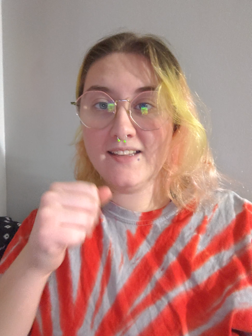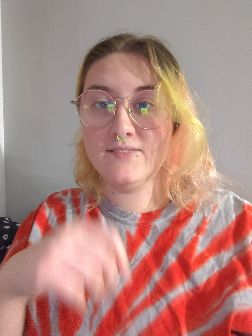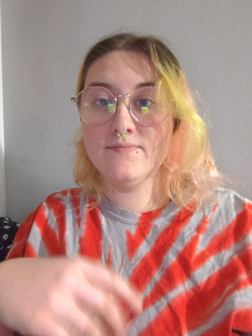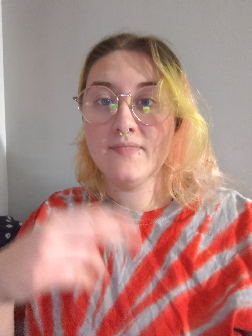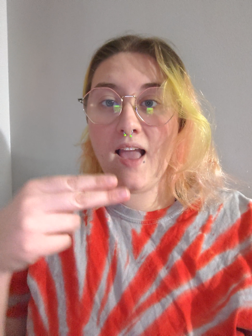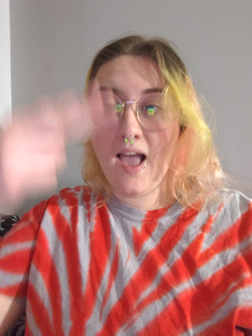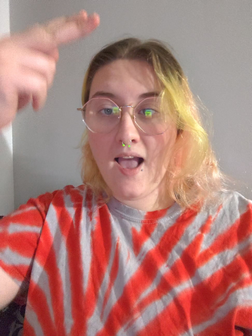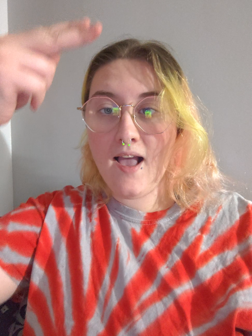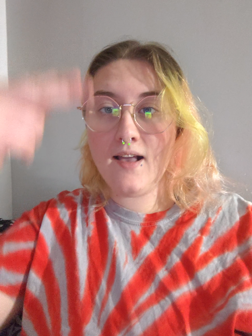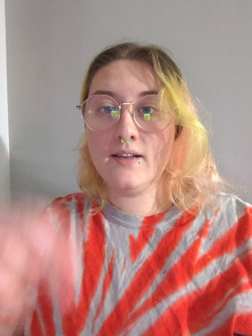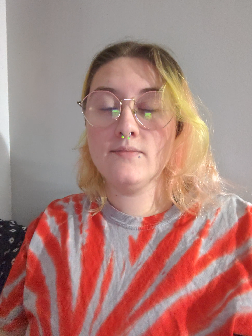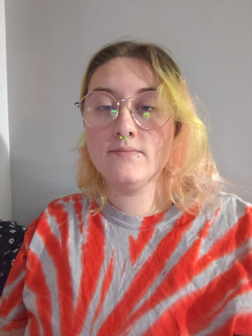high